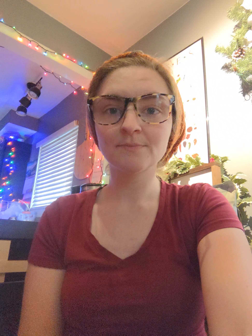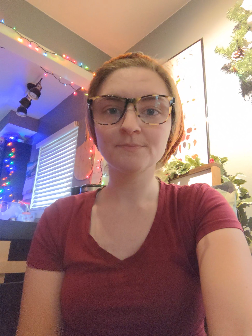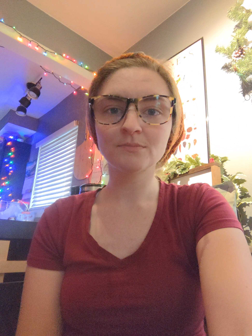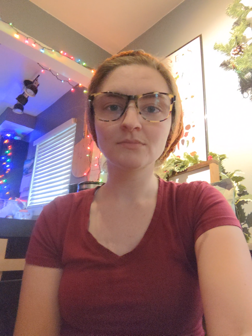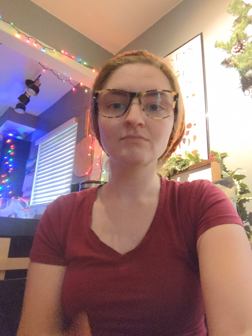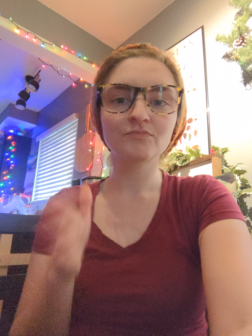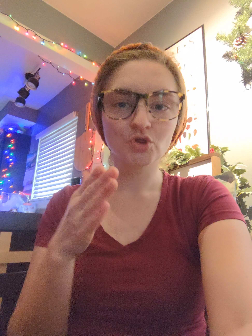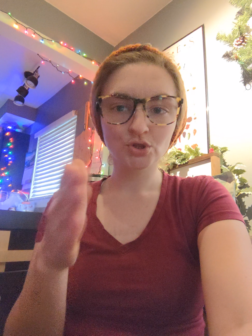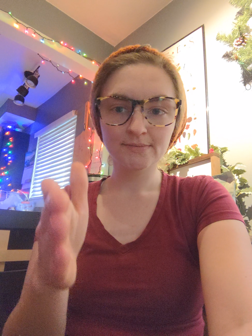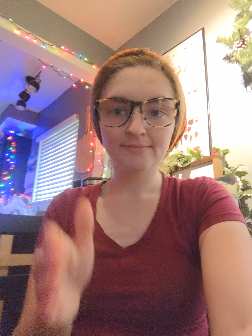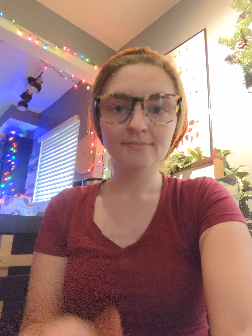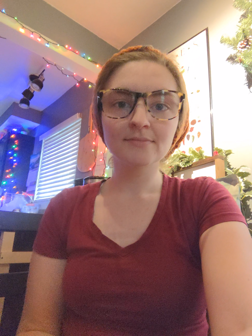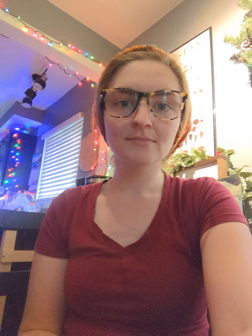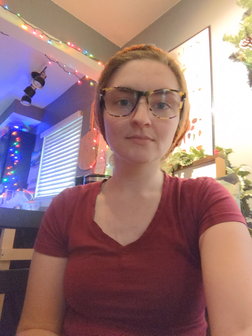fish